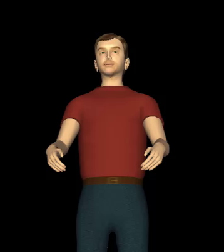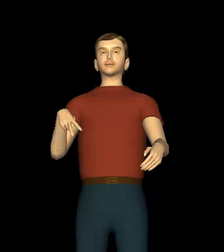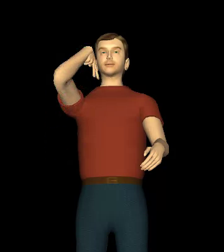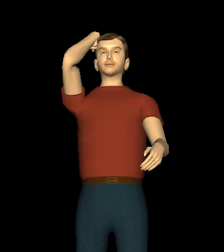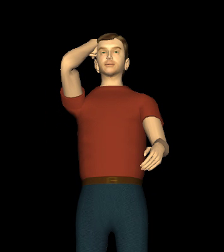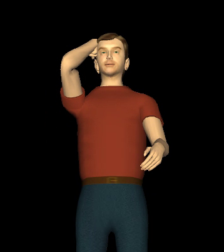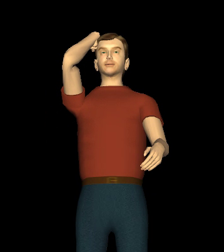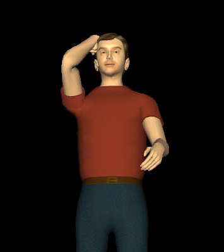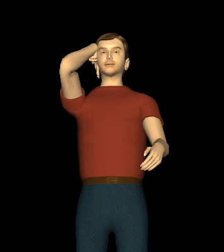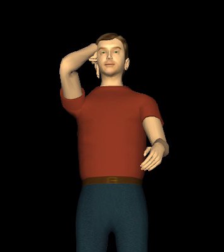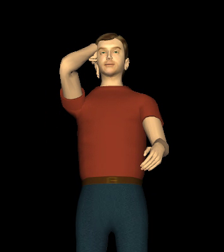كرز